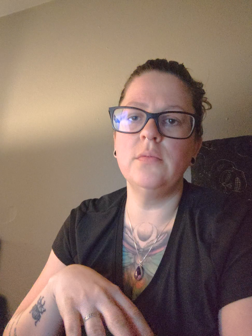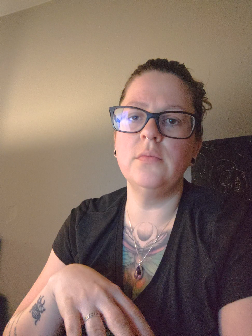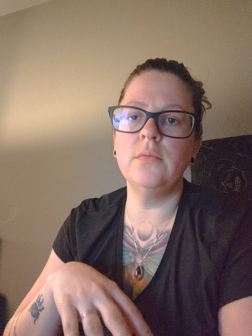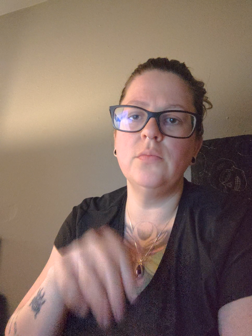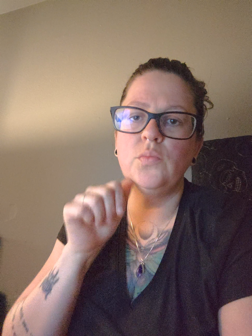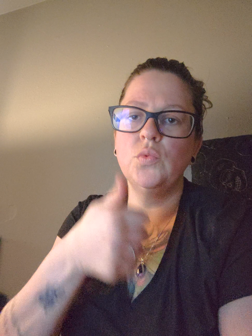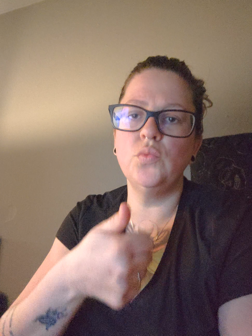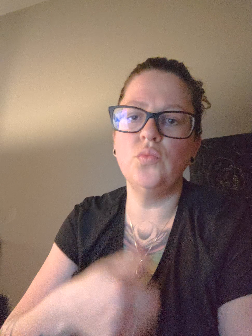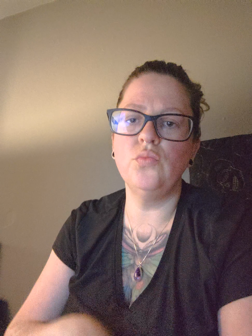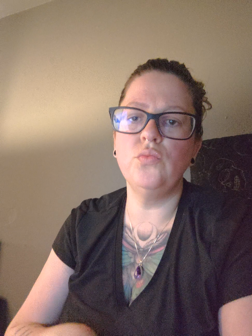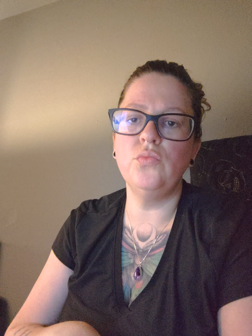tomorrow